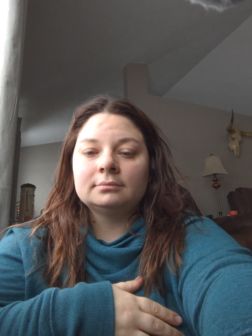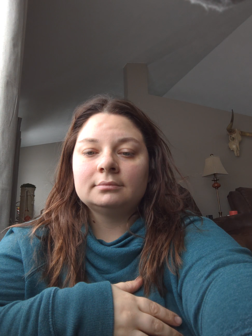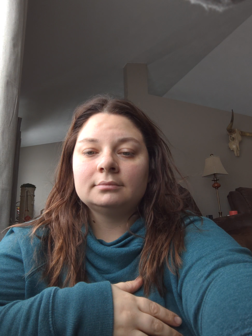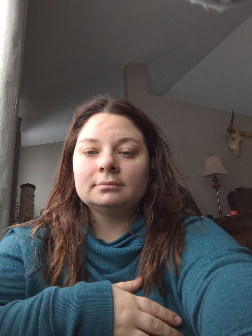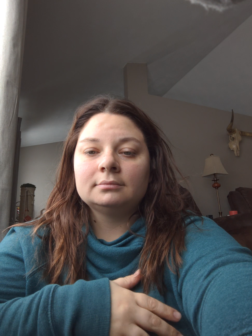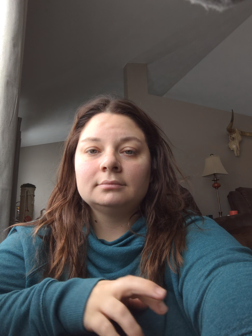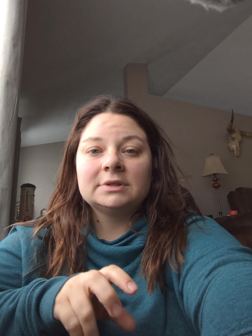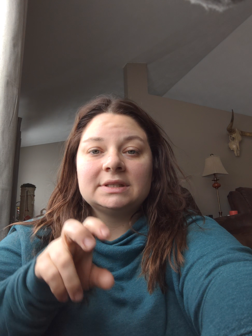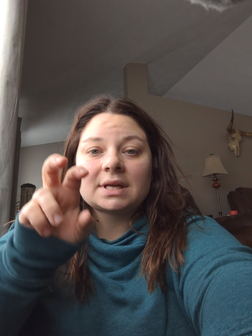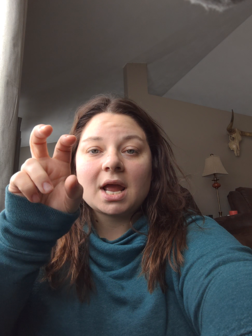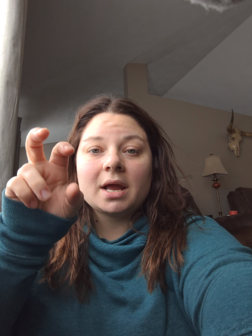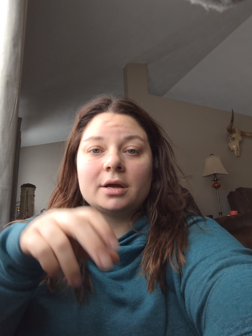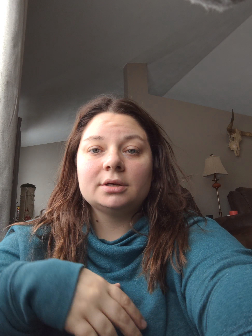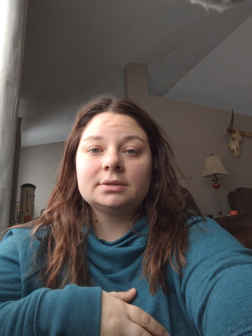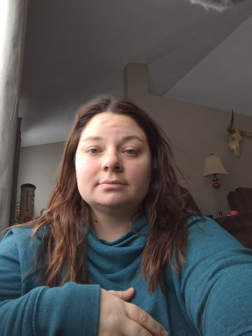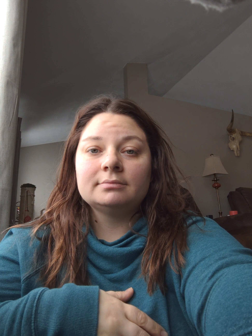stairs